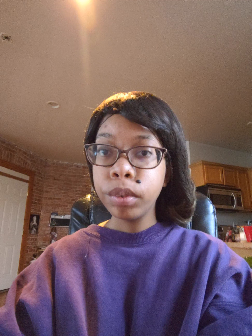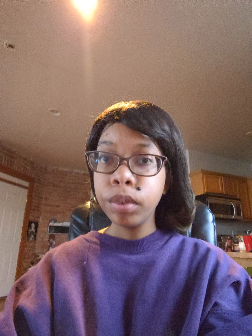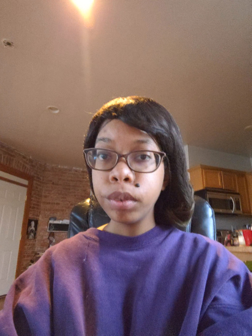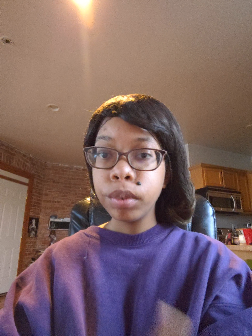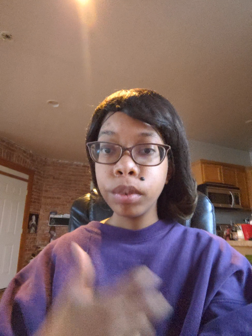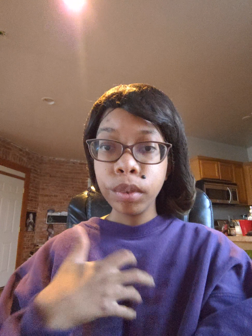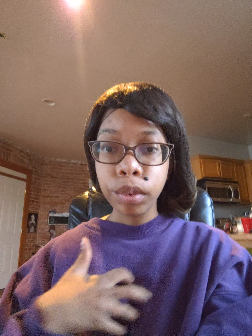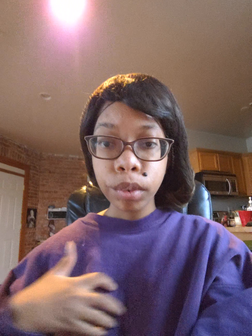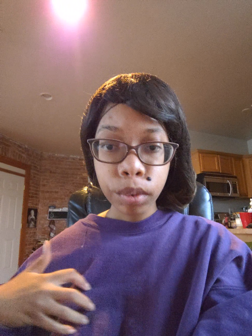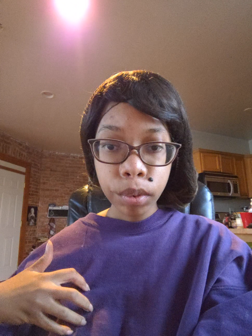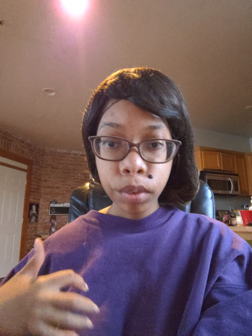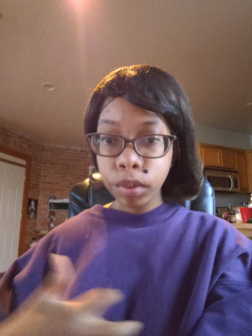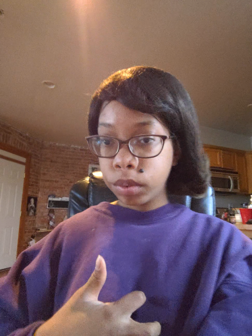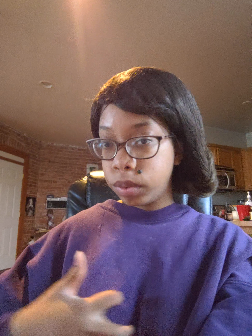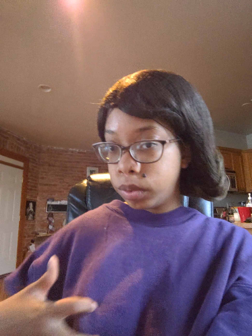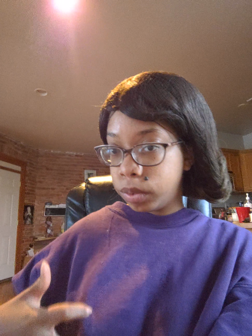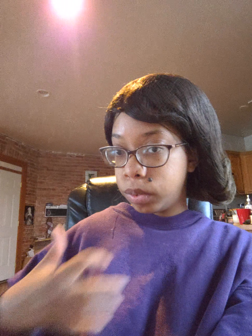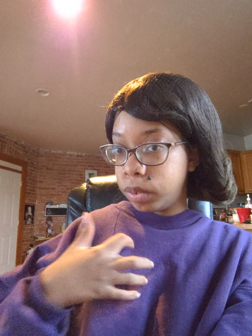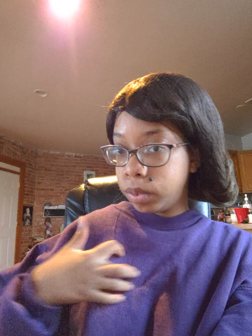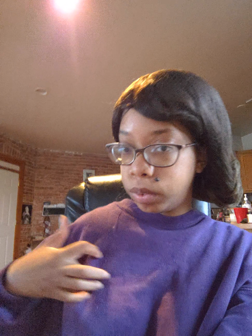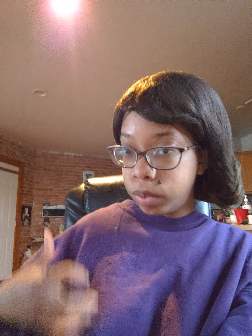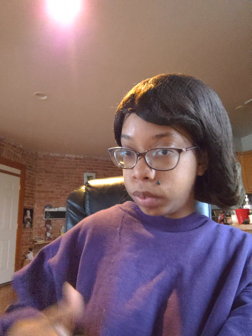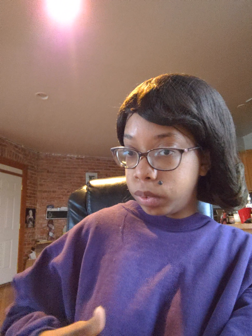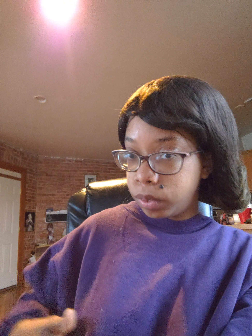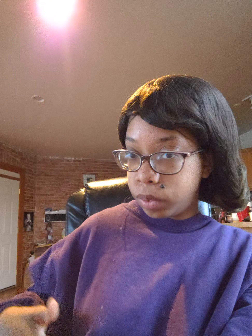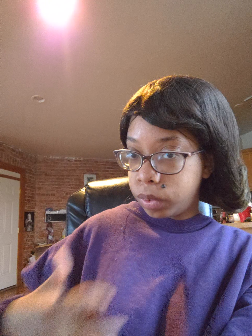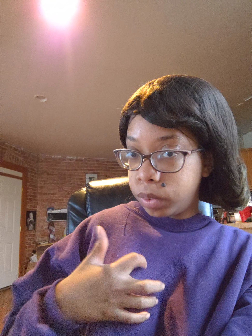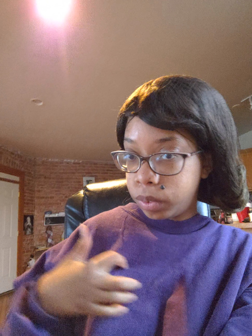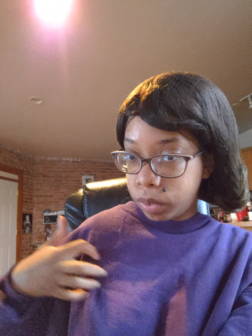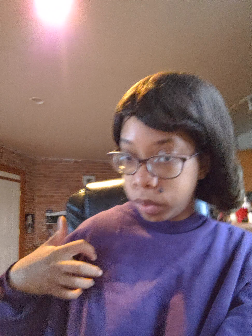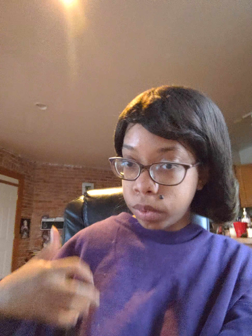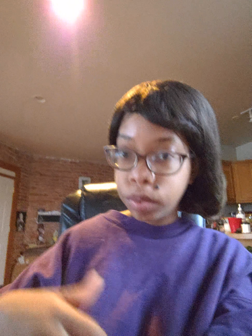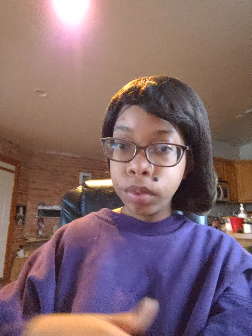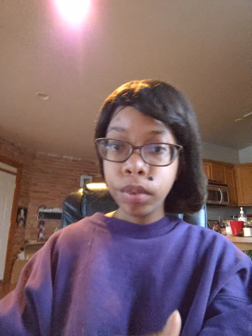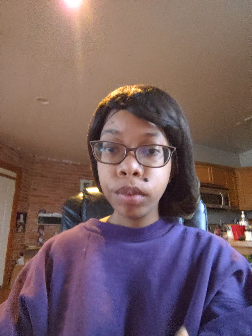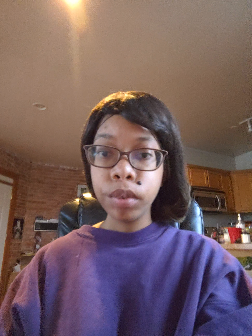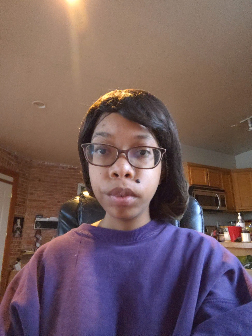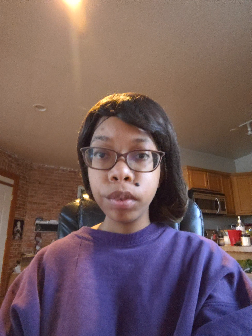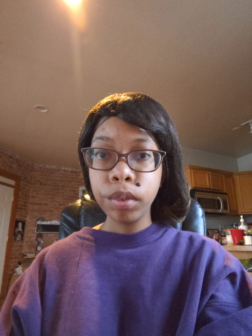zebra